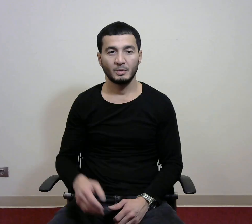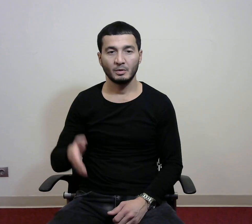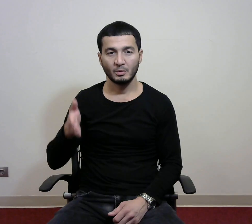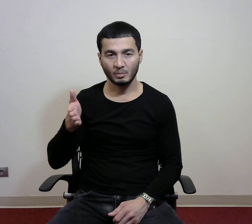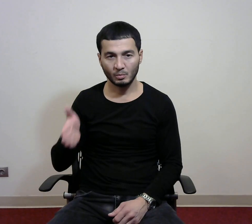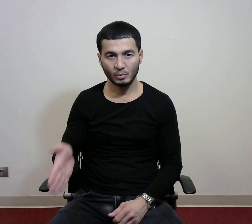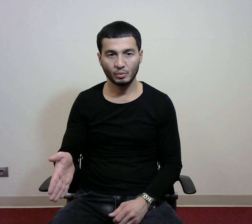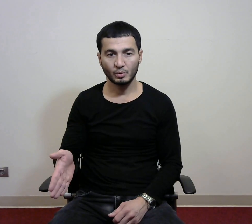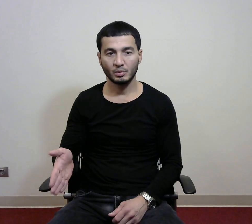burda